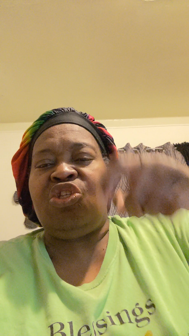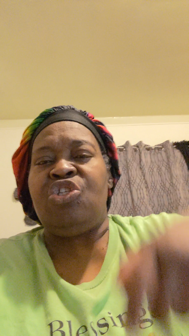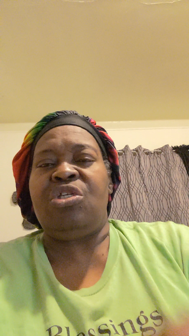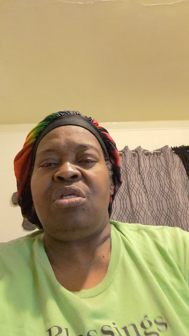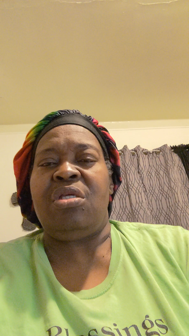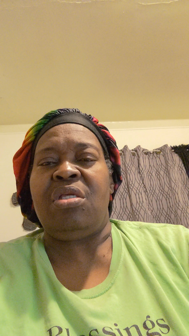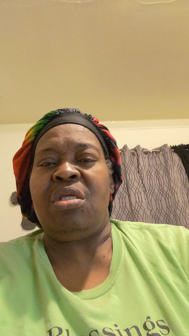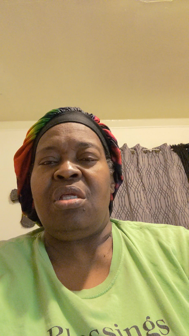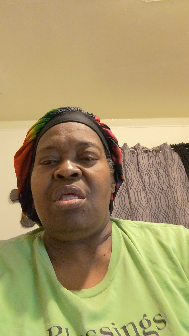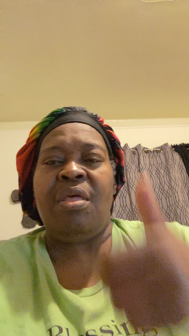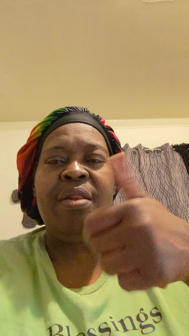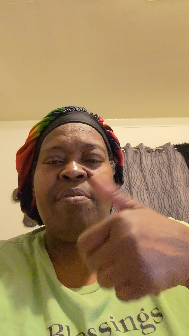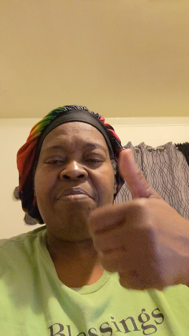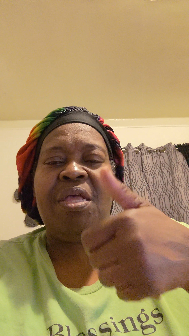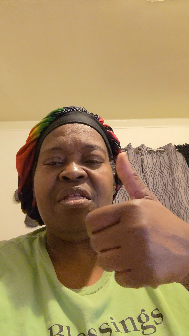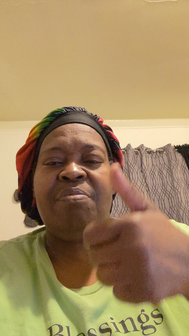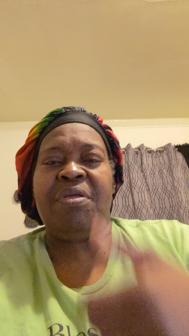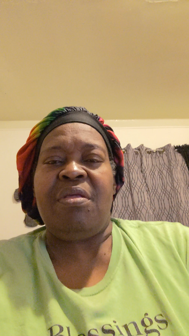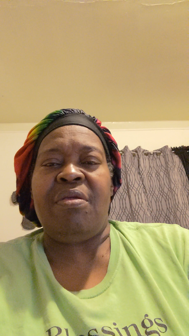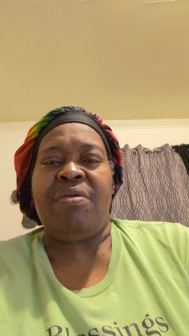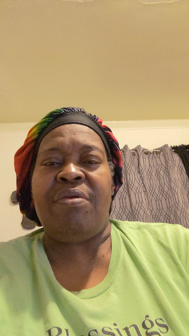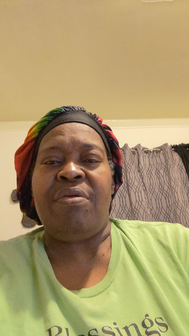basement